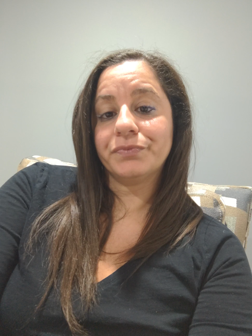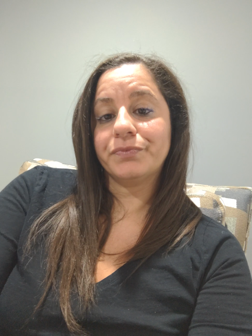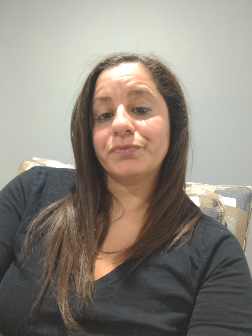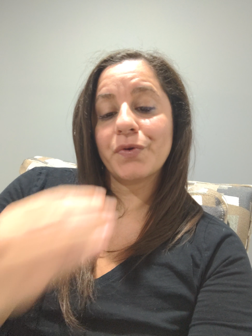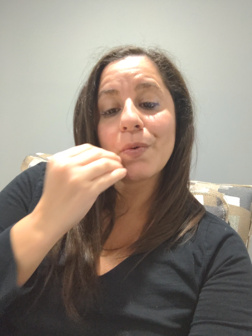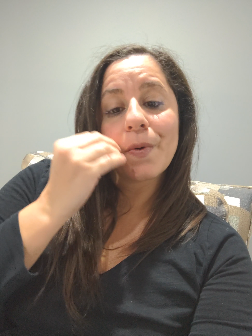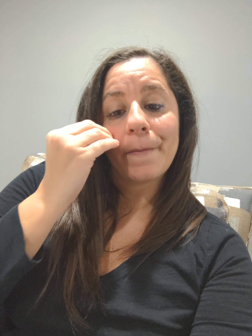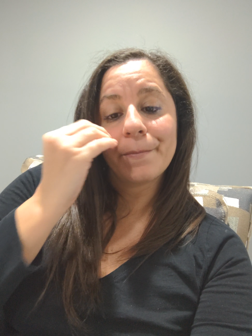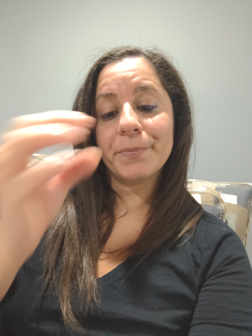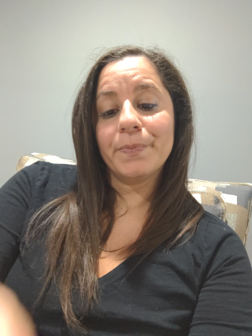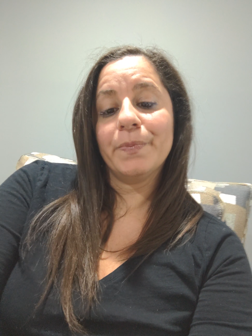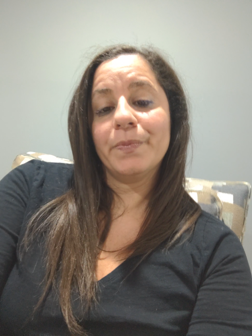home